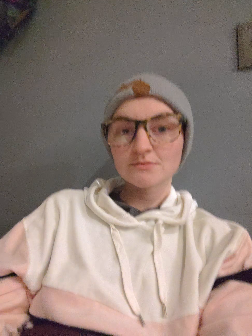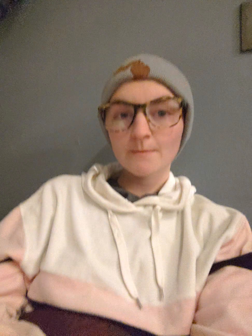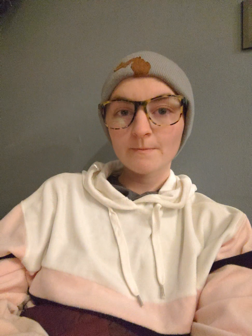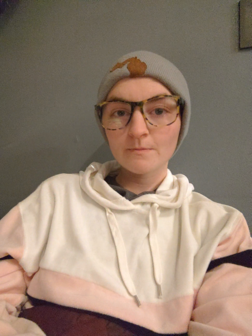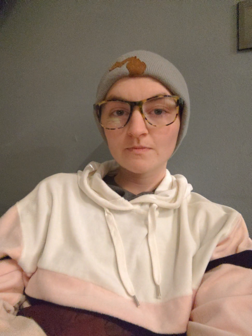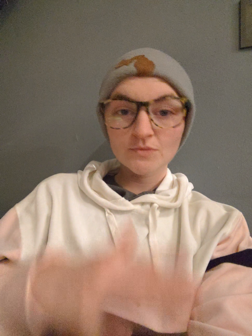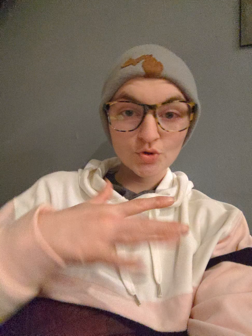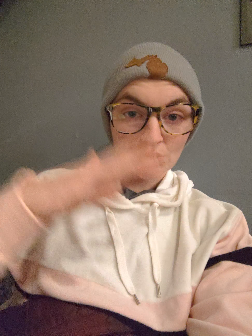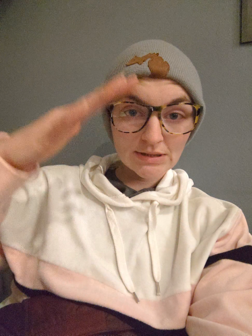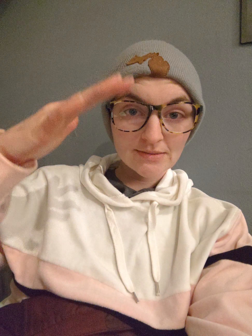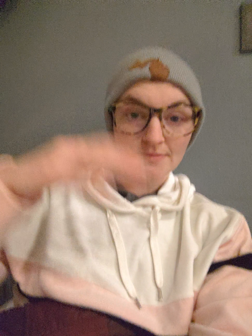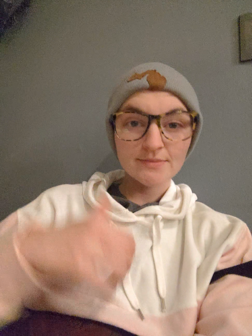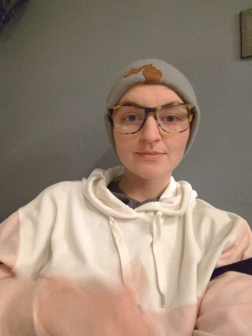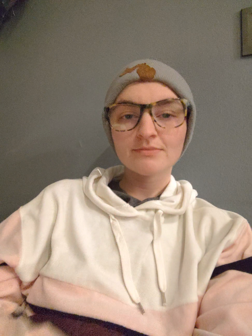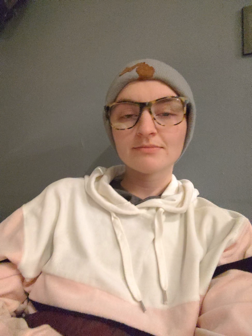helicopter